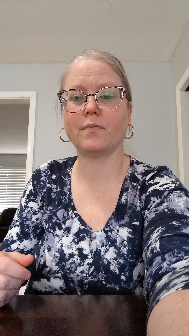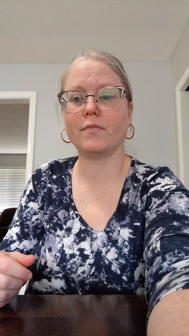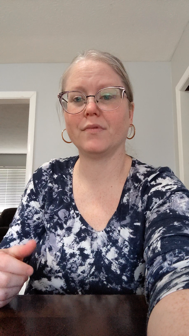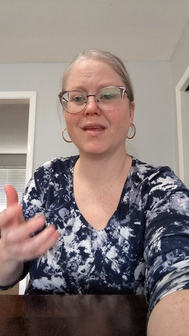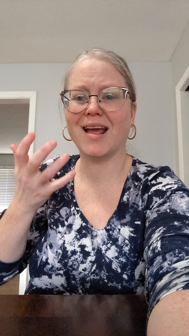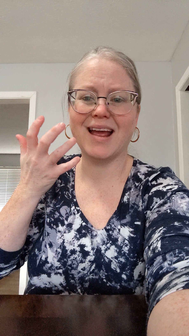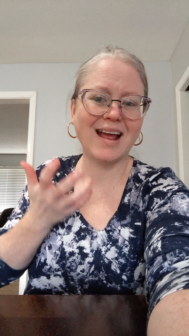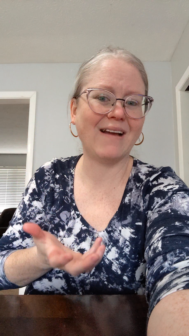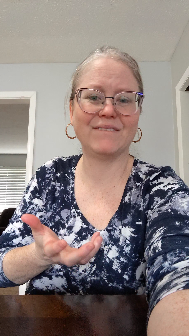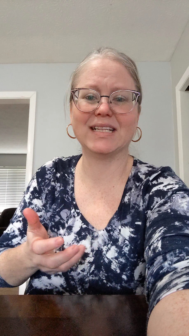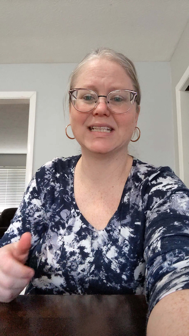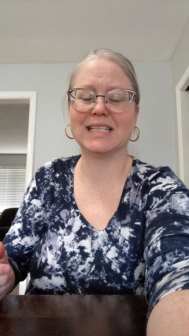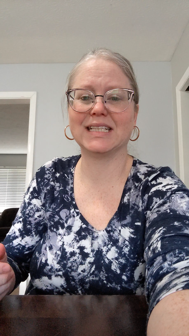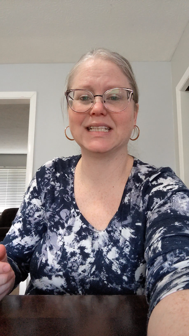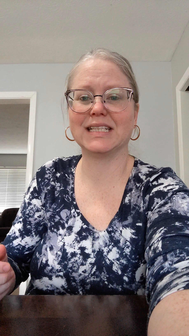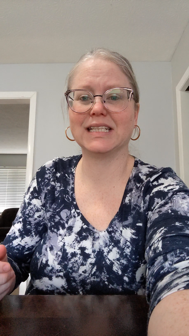heavy